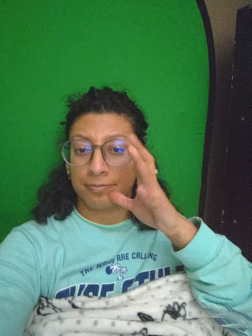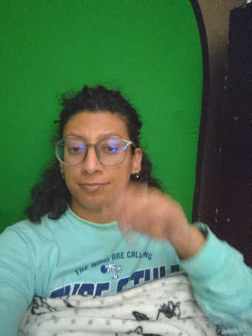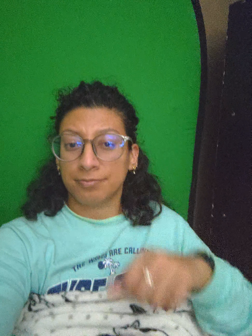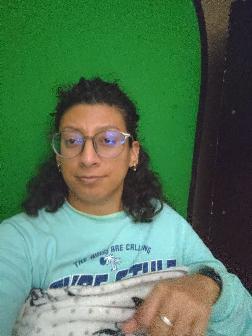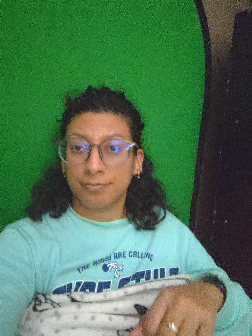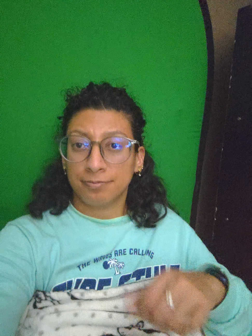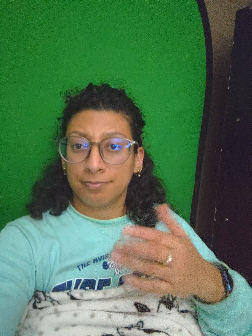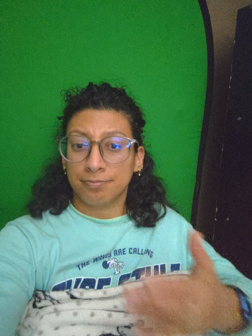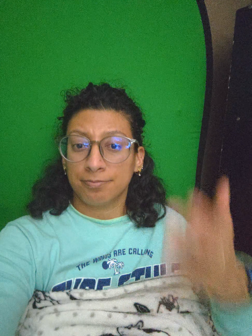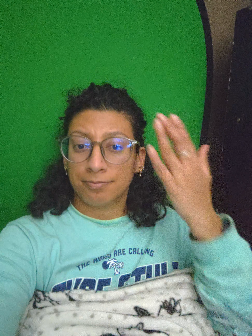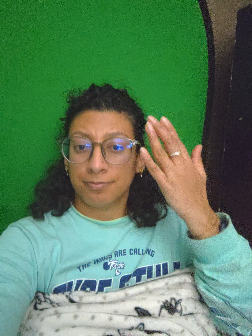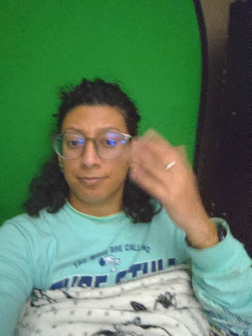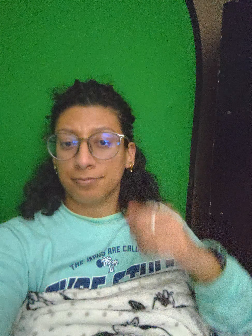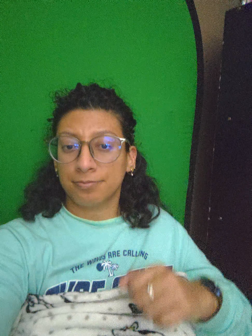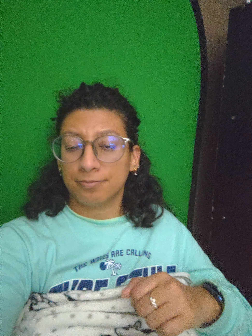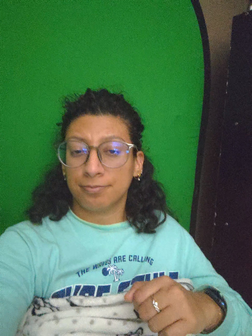morning